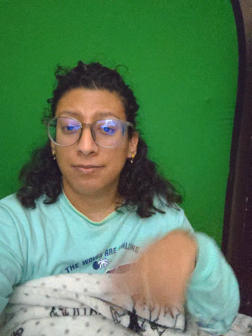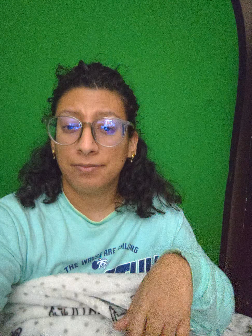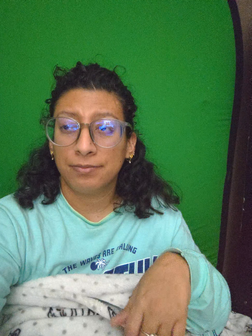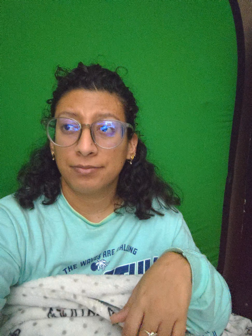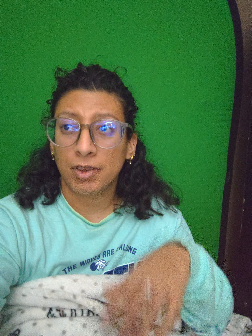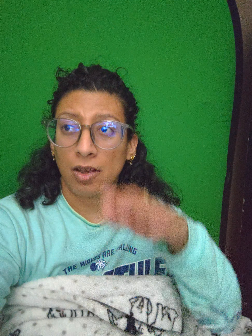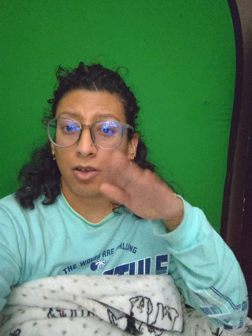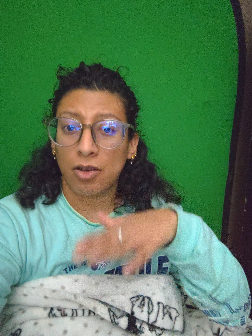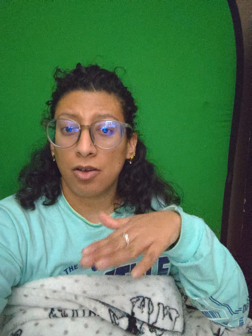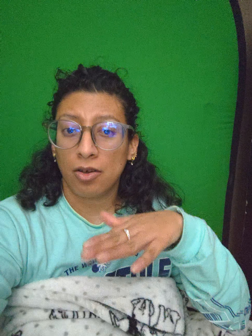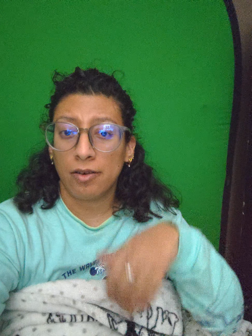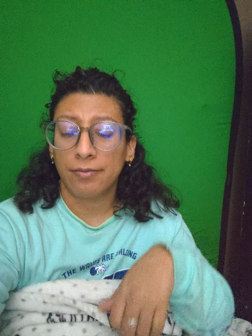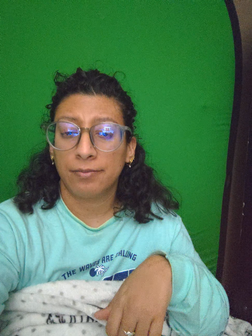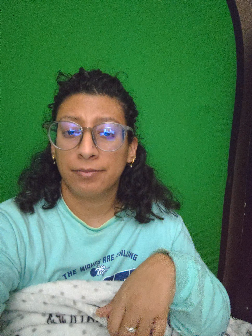on